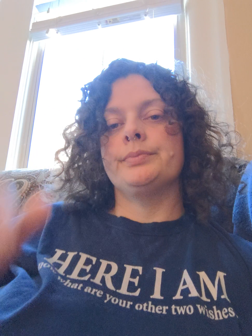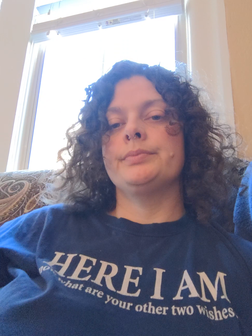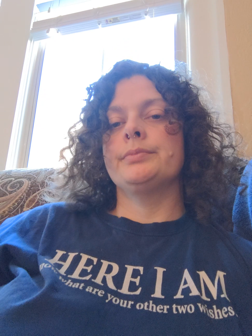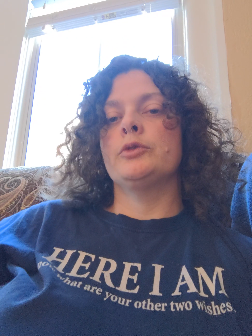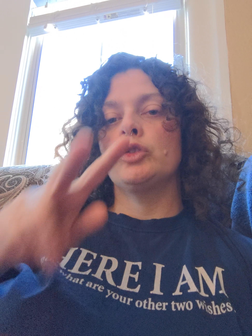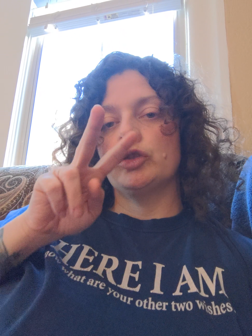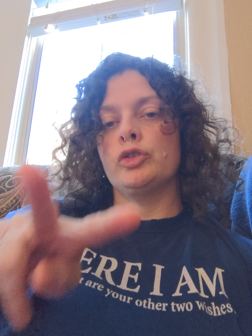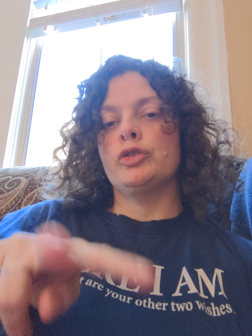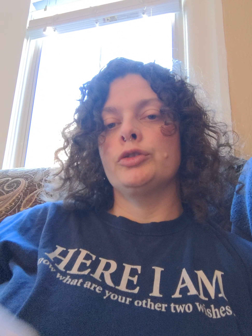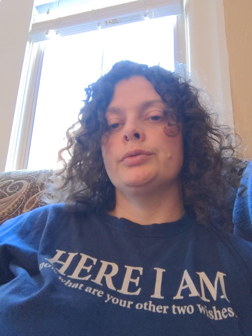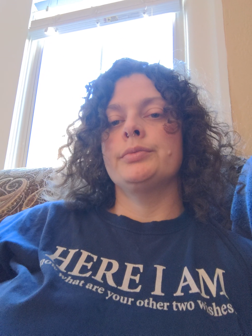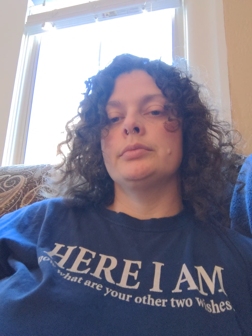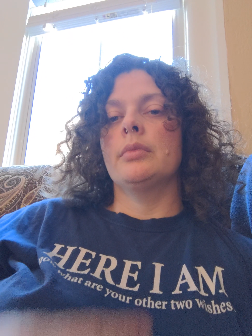look